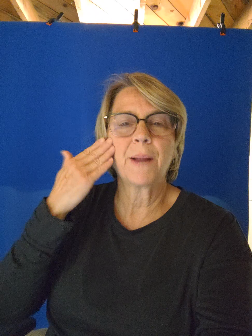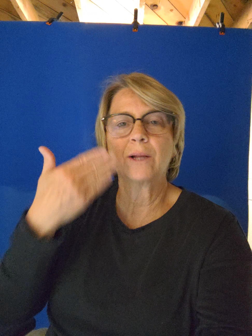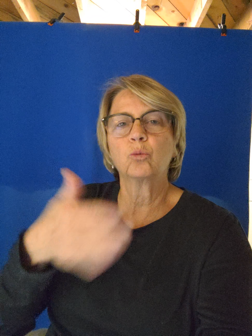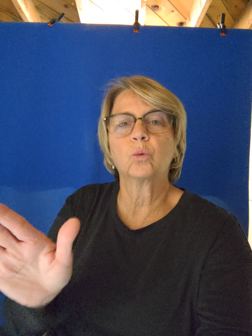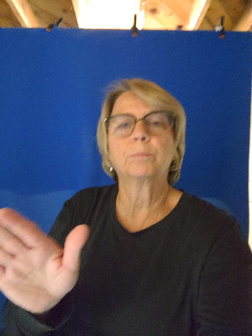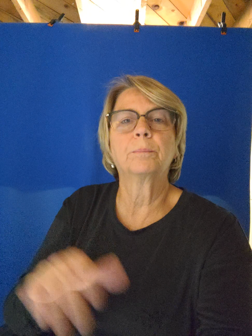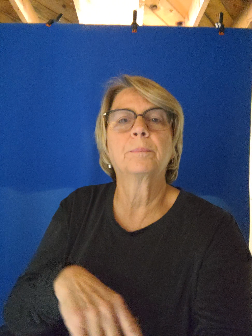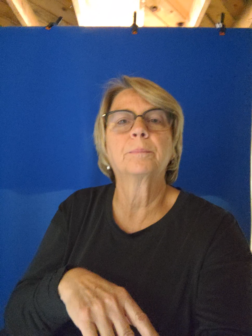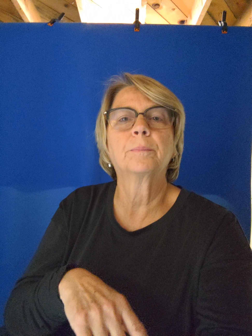bedroom